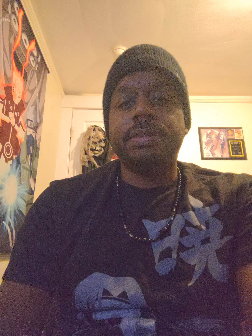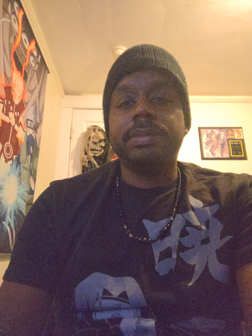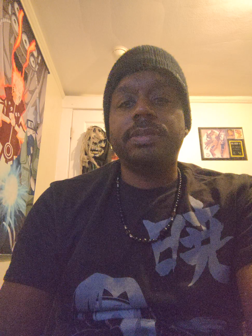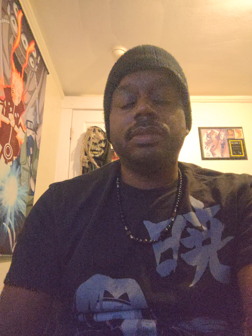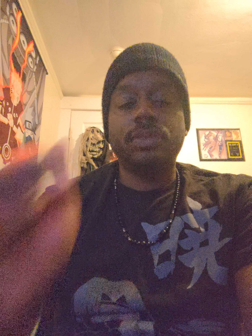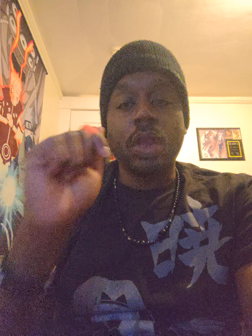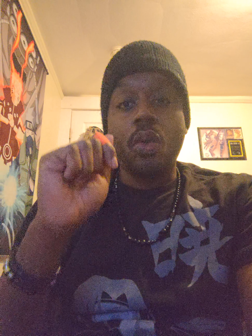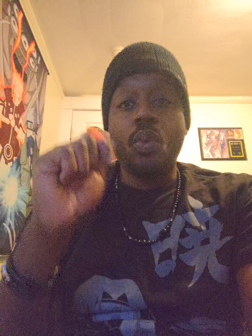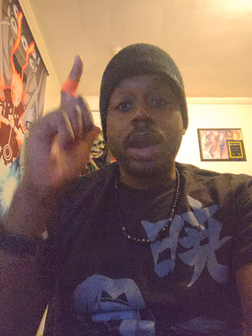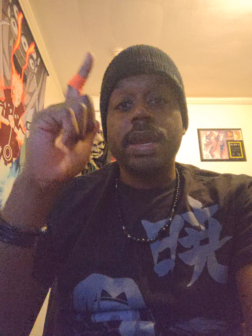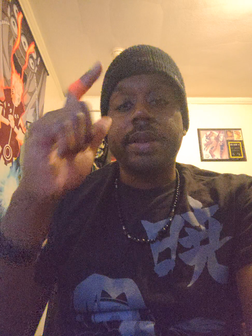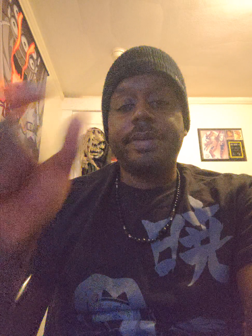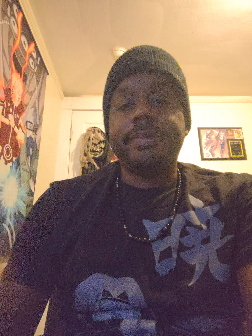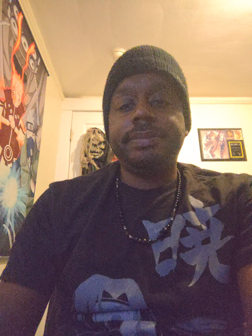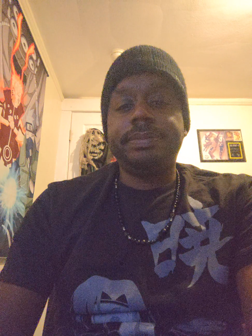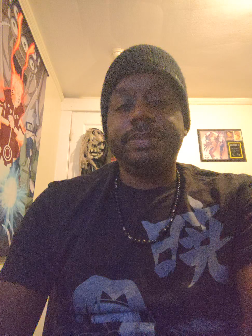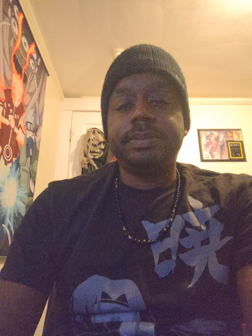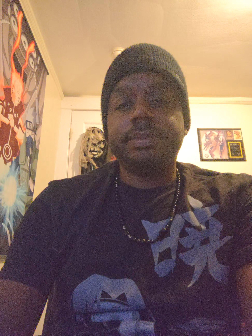awake